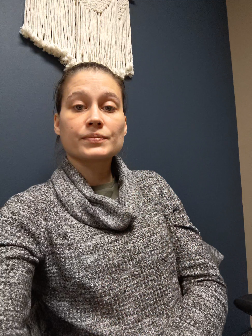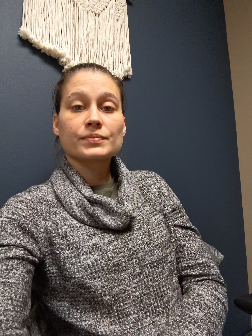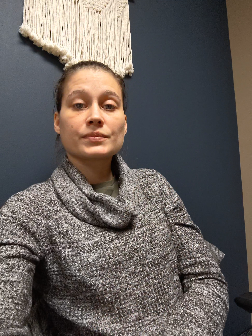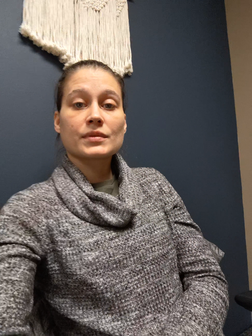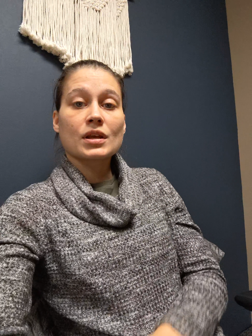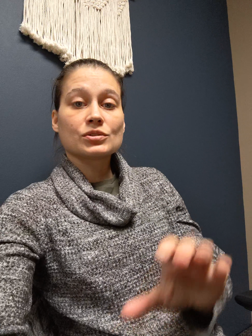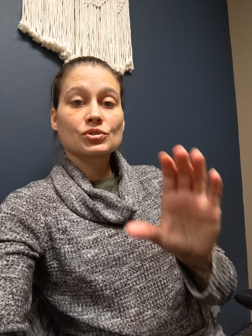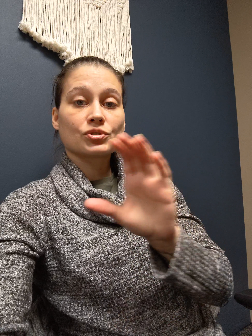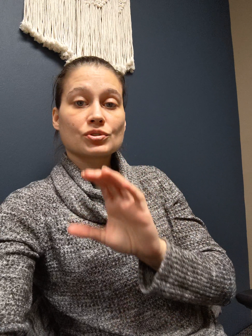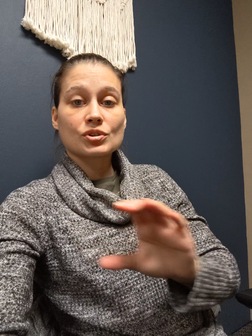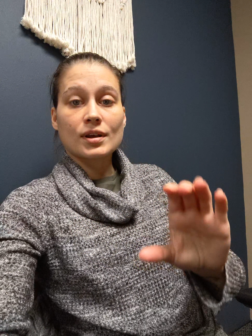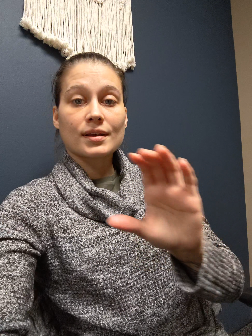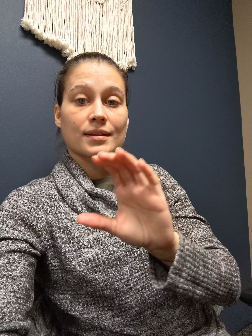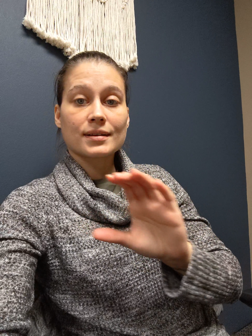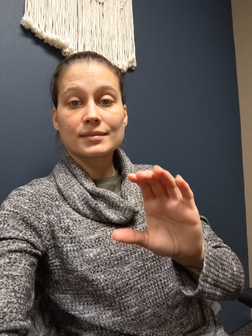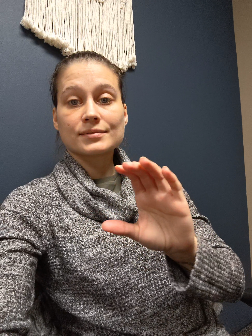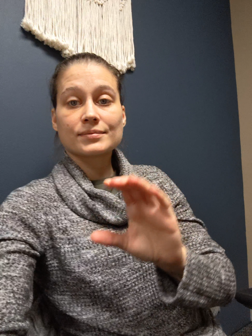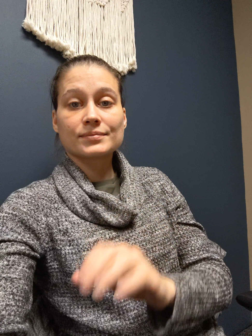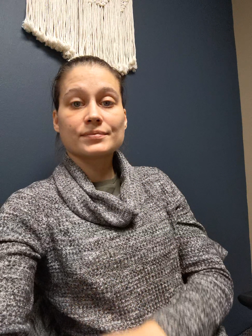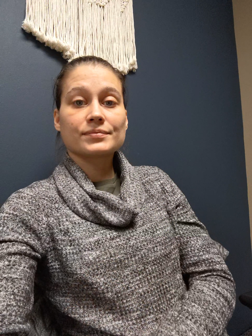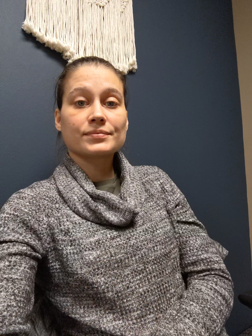chocolate